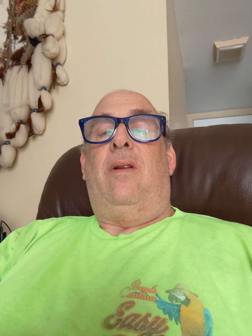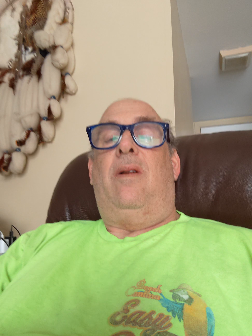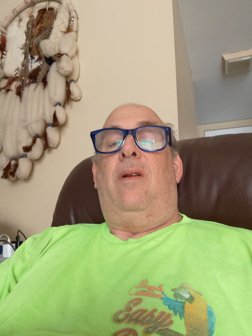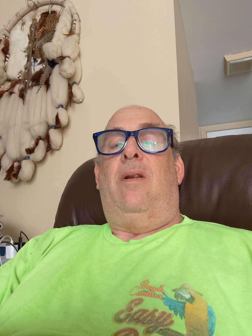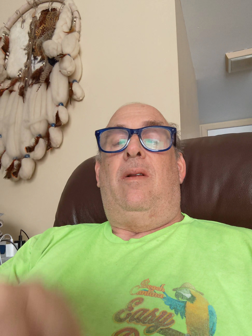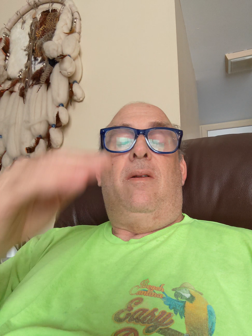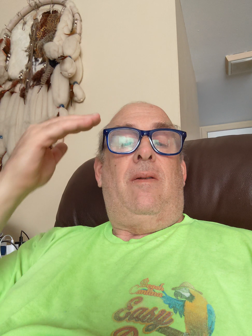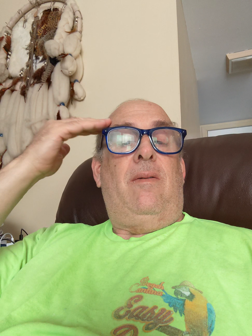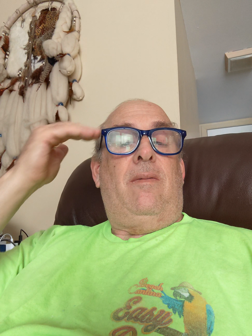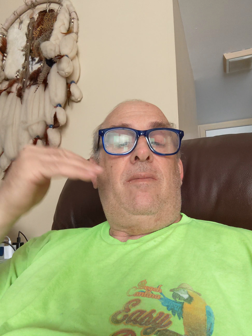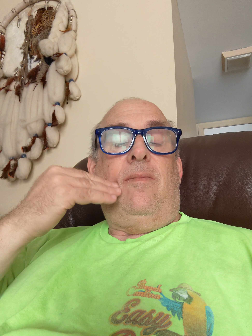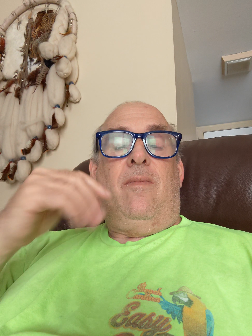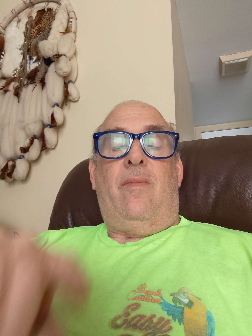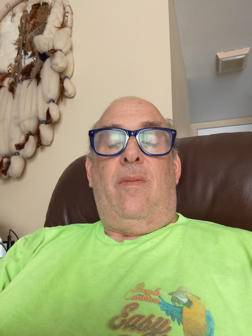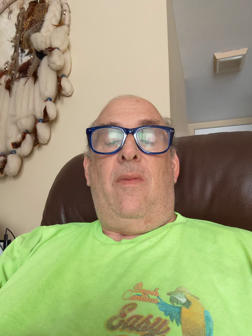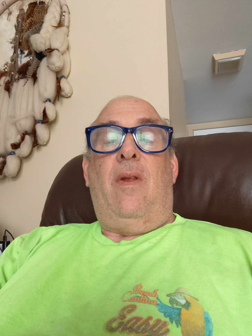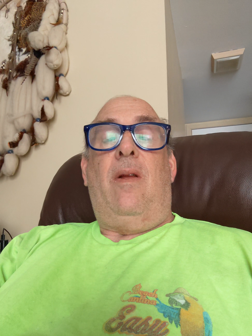head